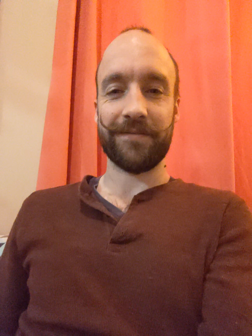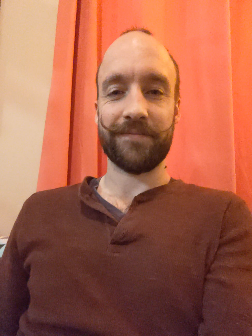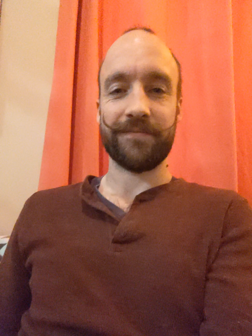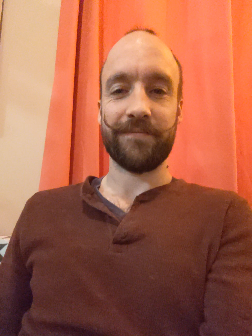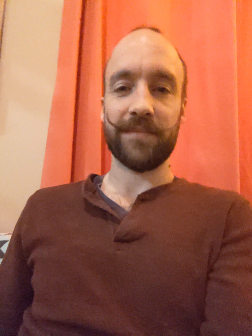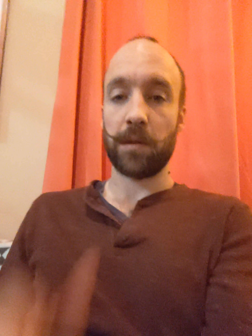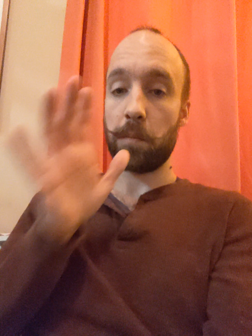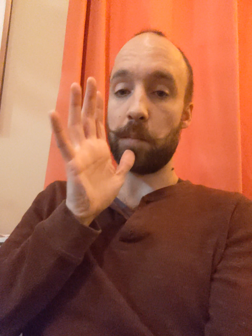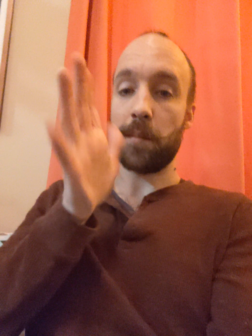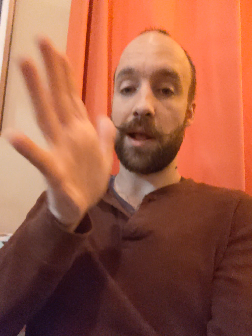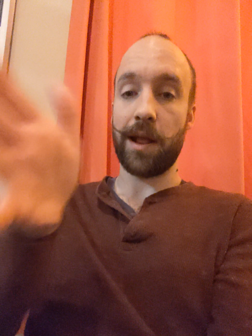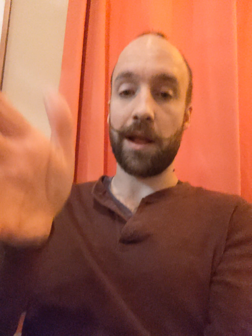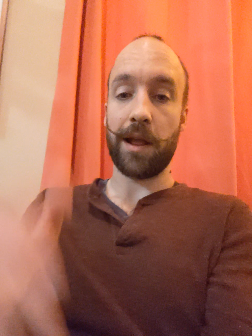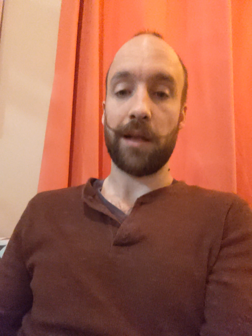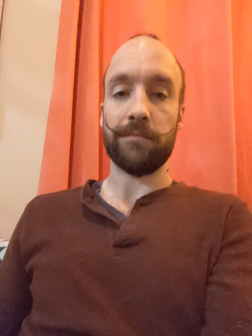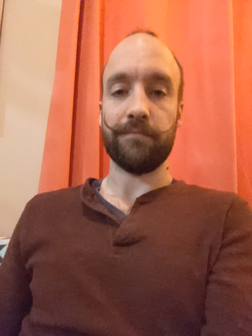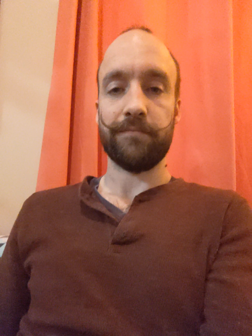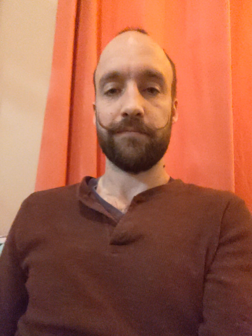grandma